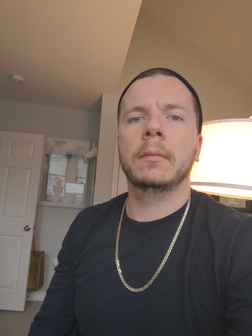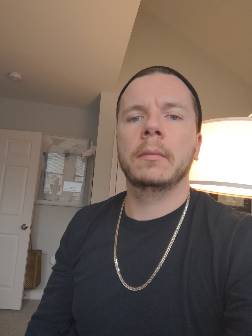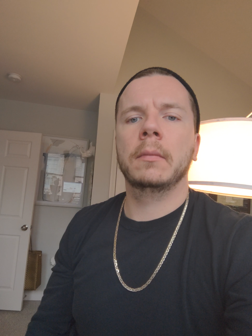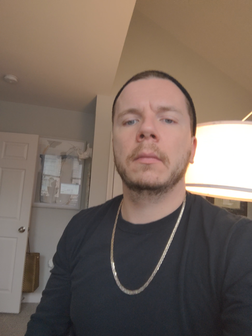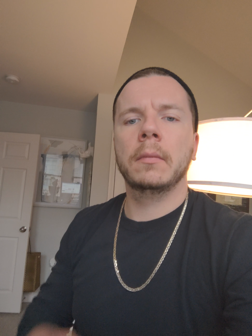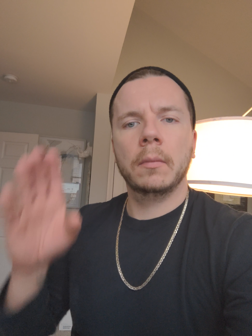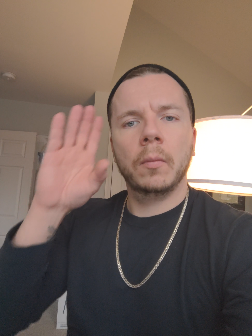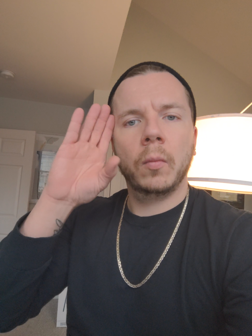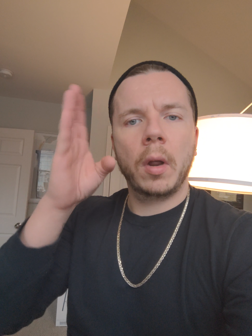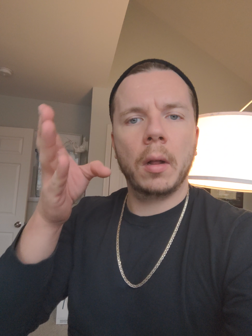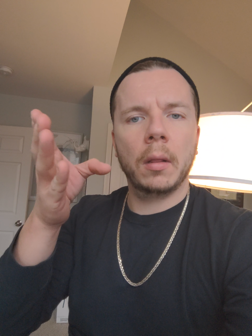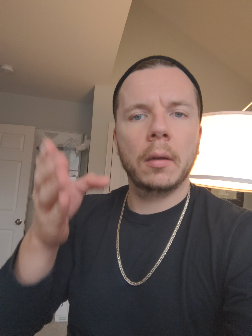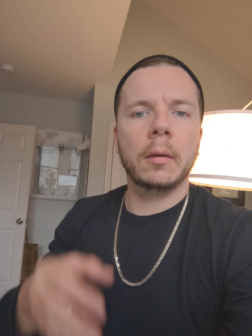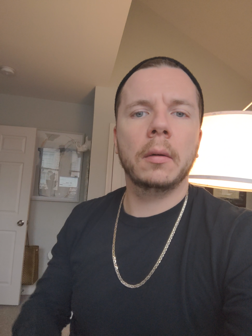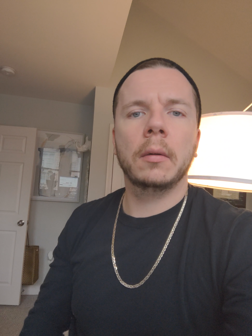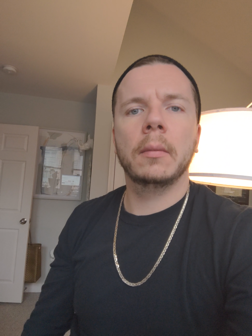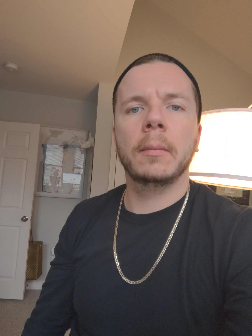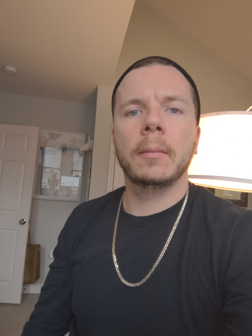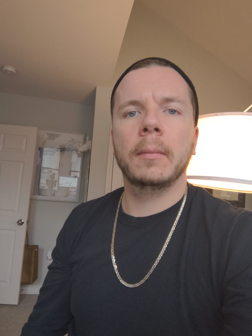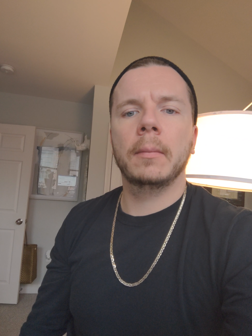will